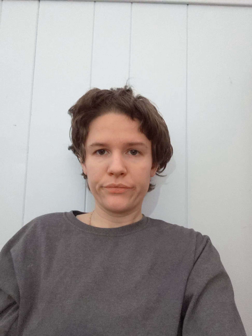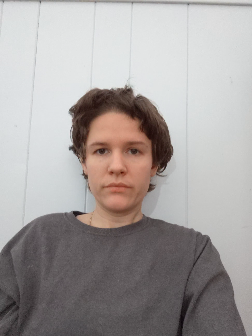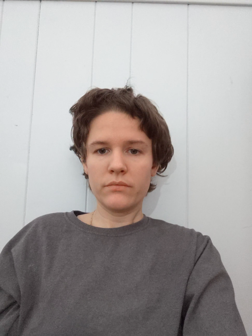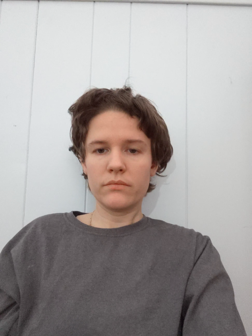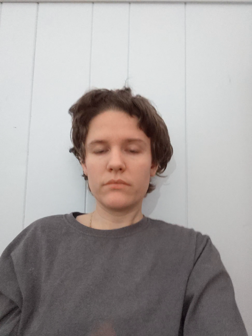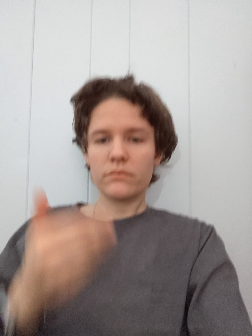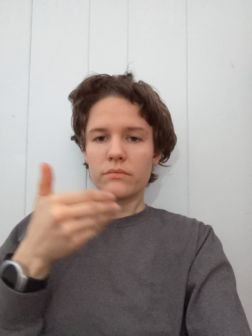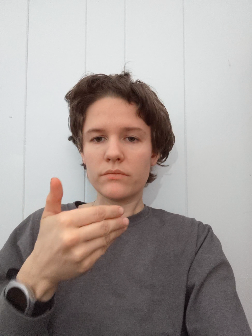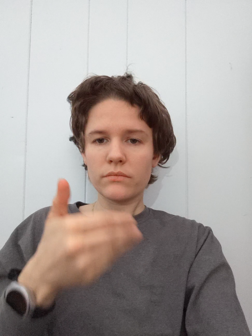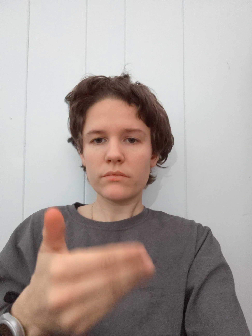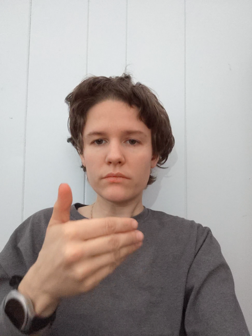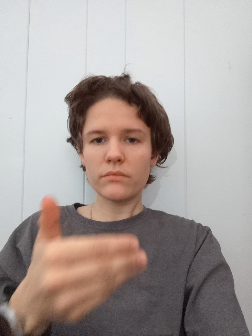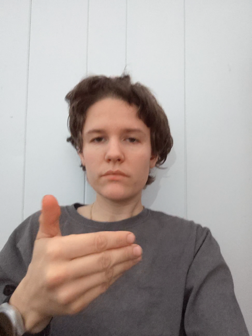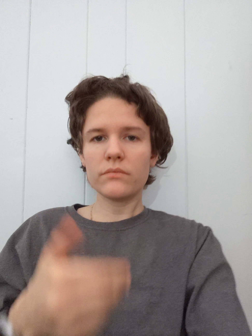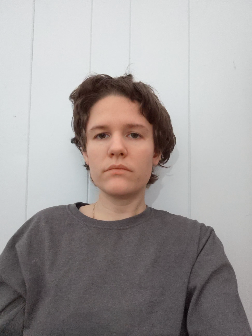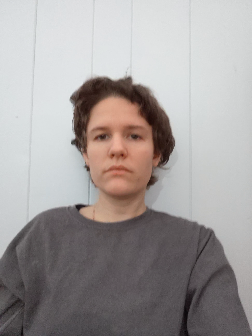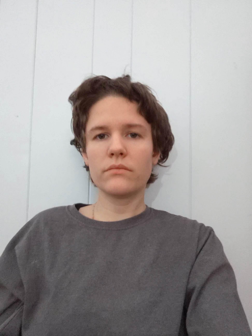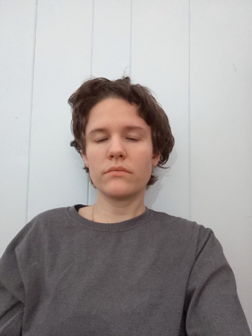close